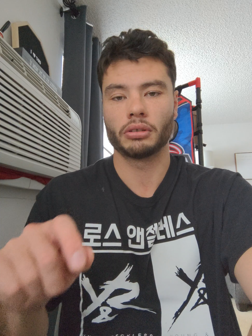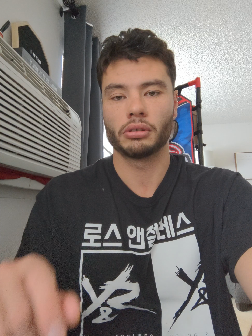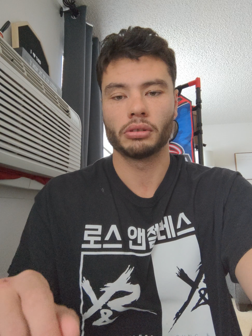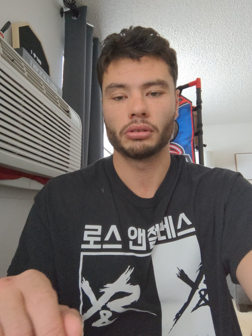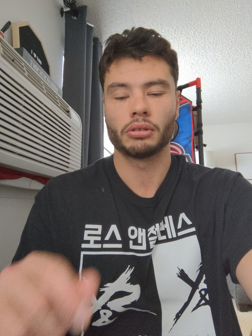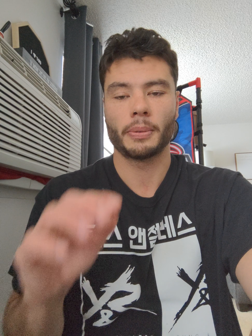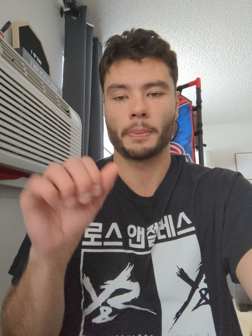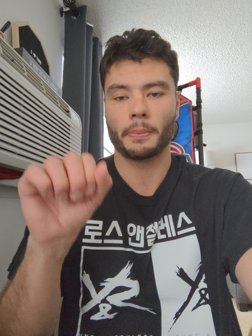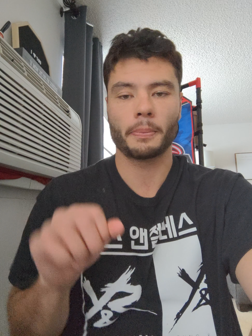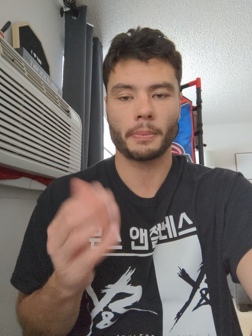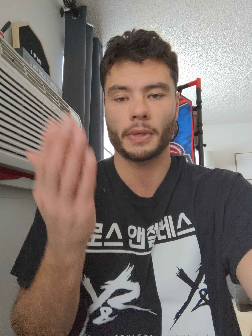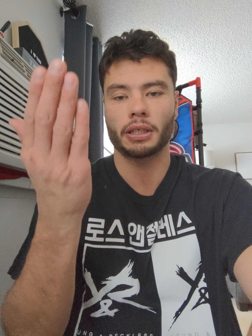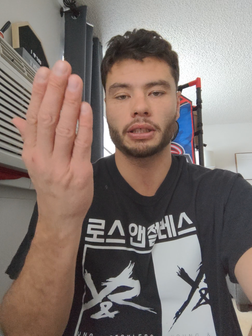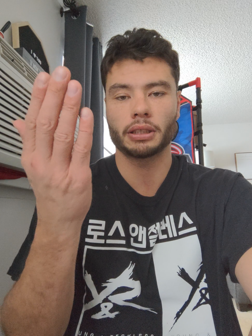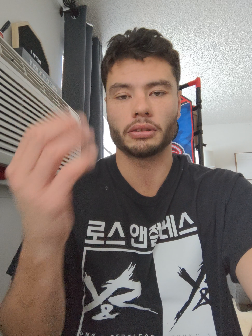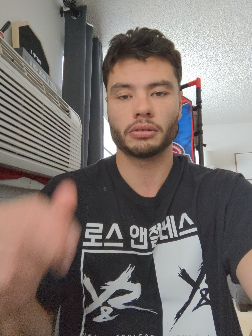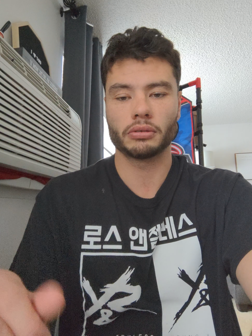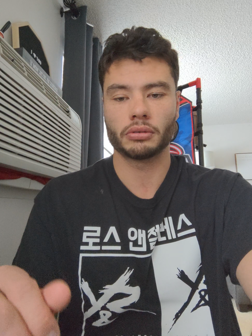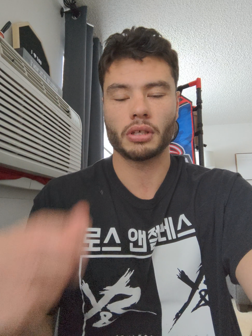mitten